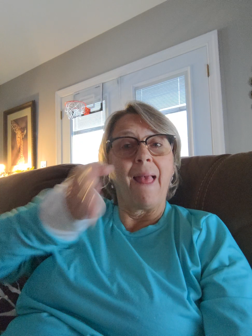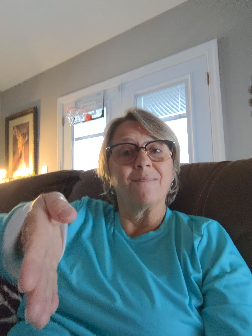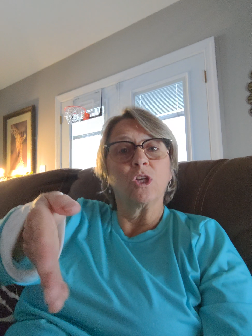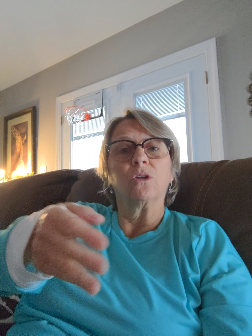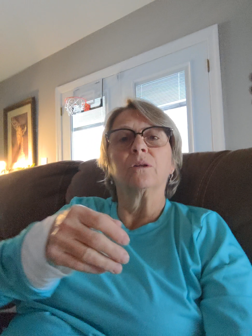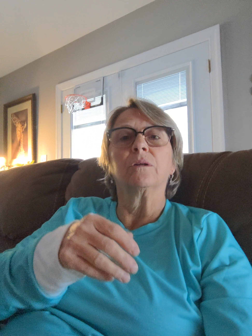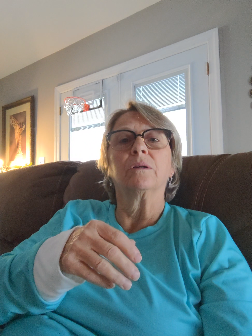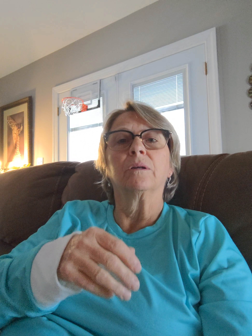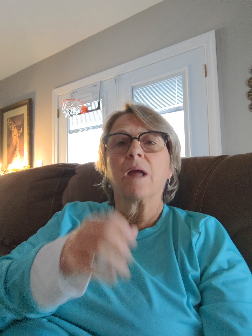after